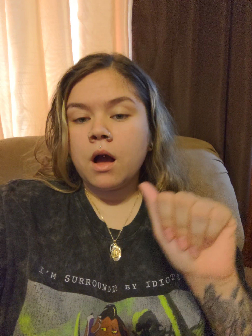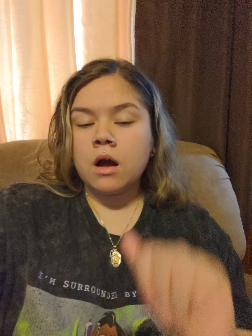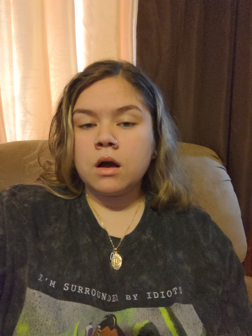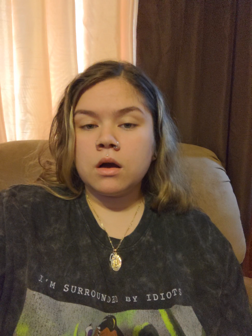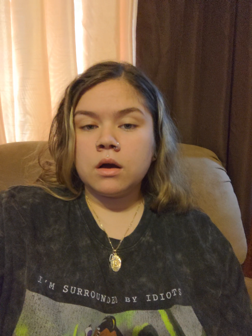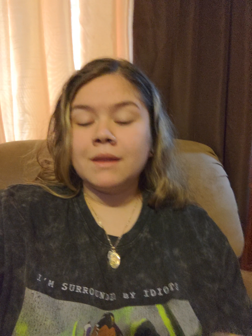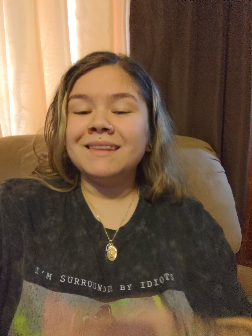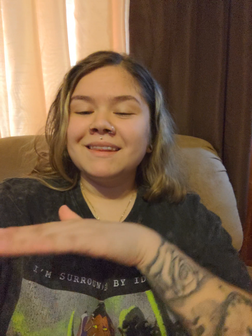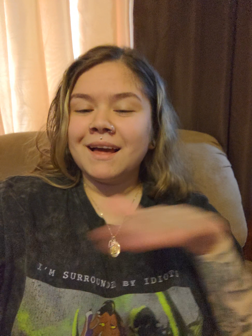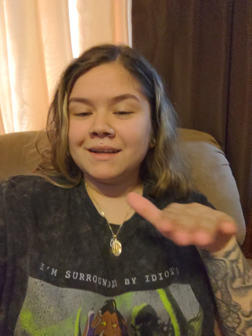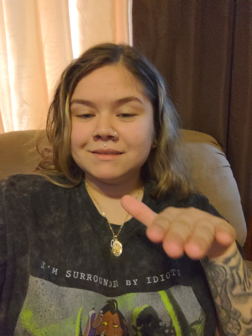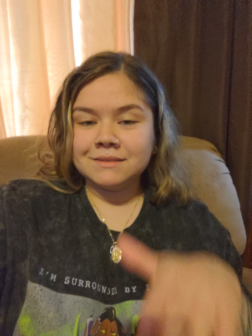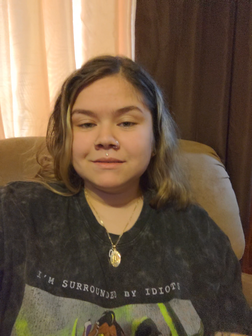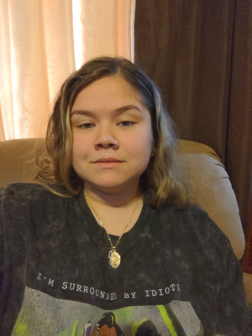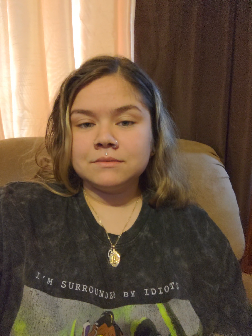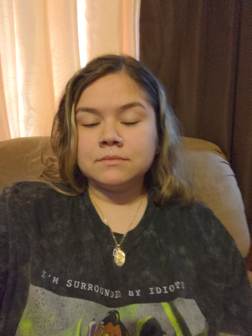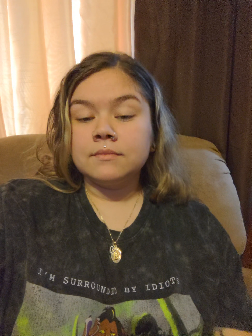nice